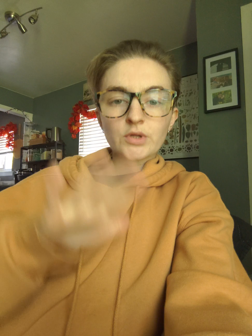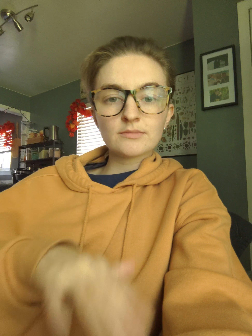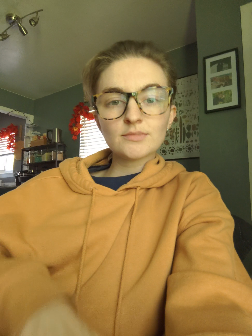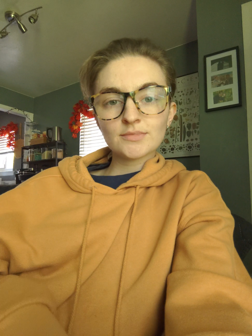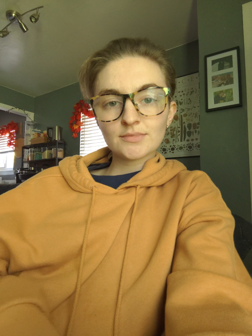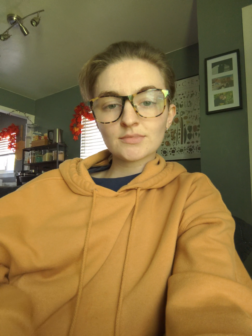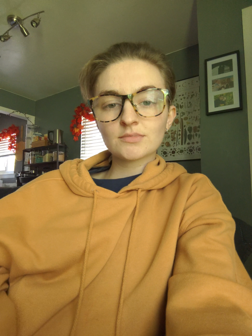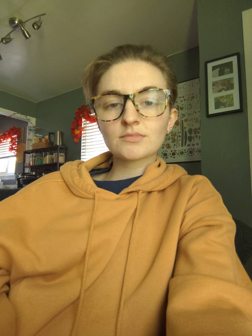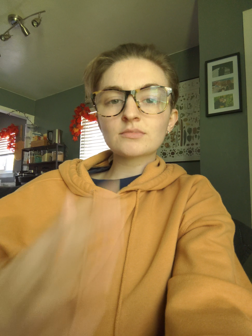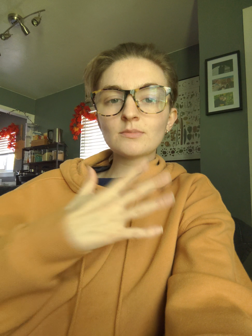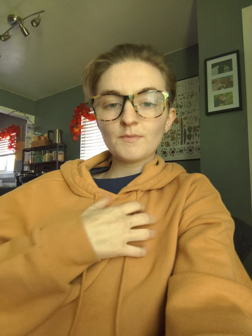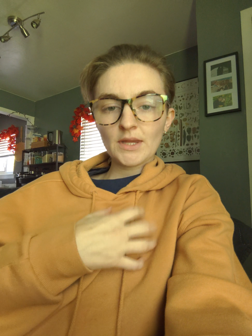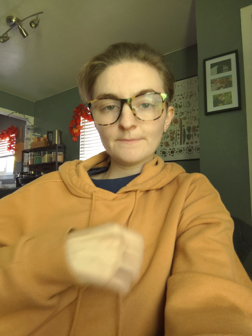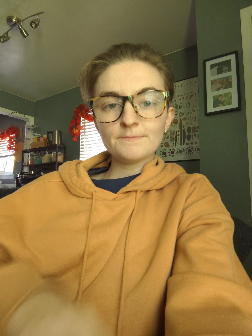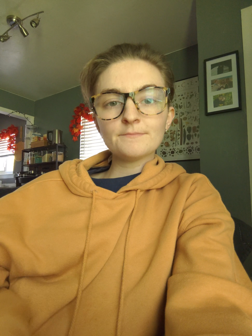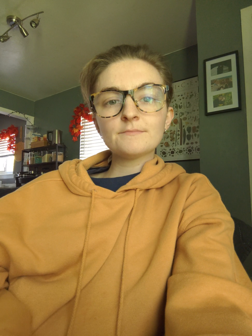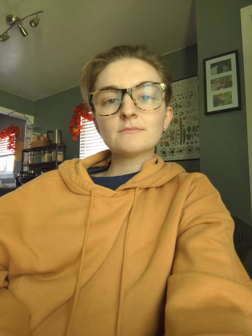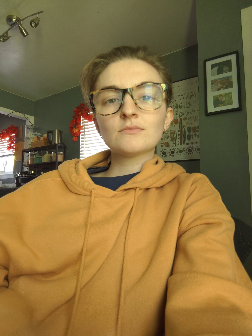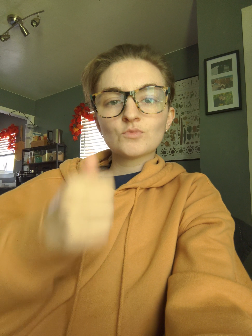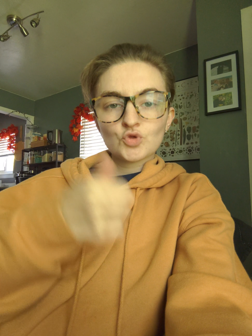bear